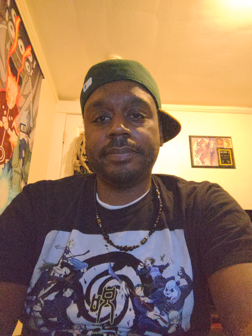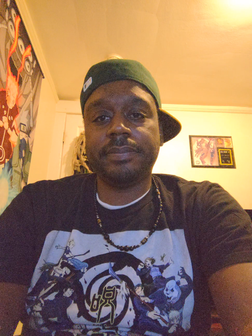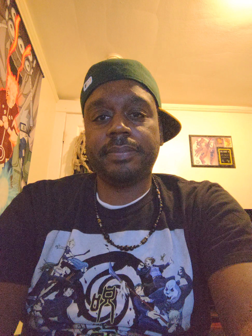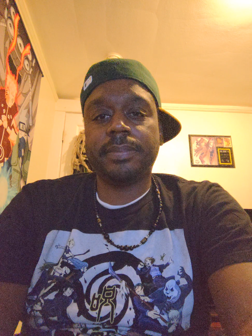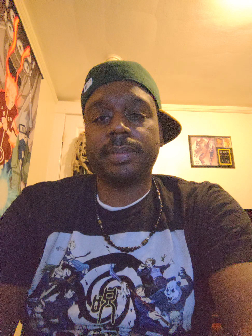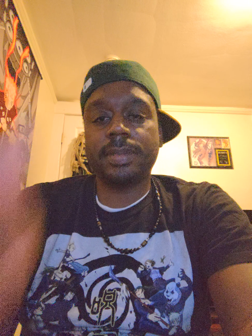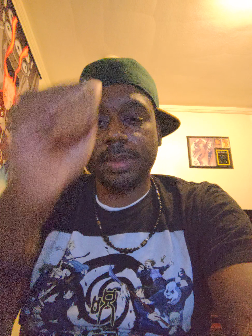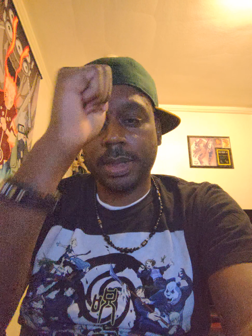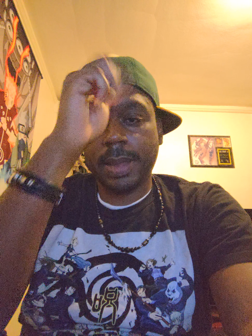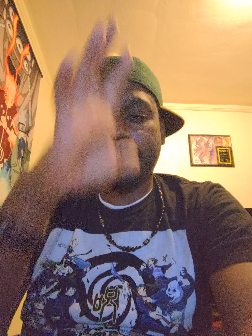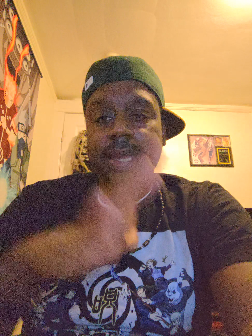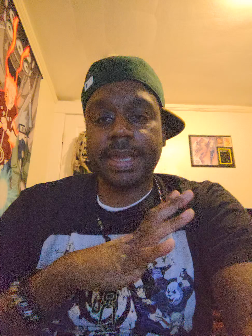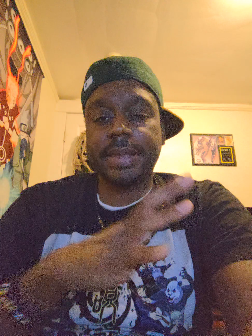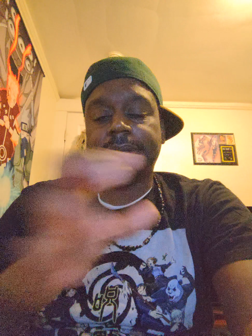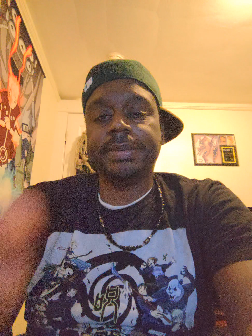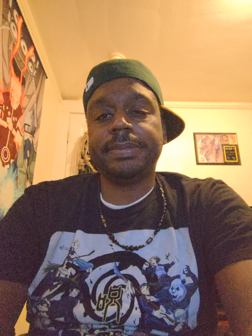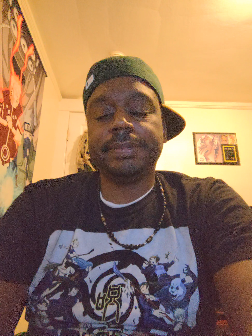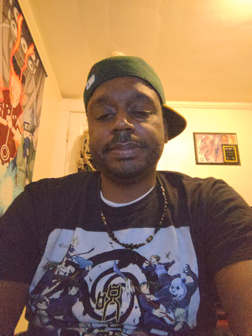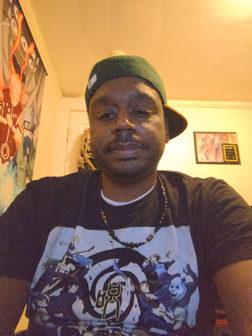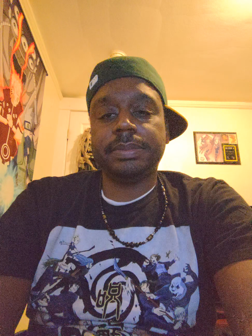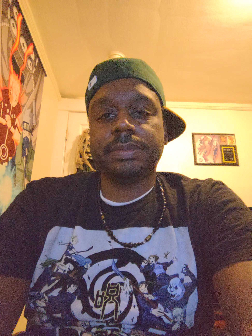man